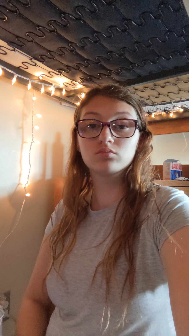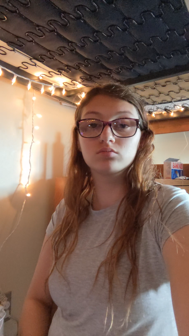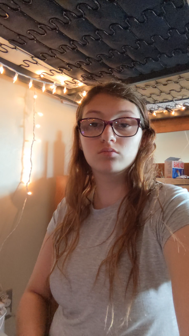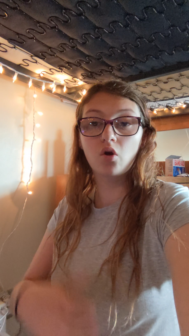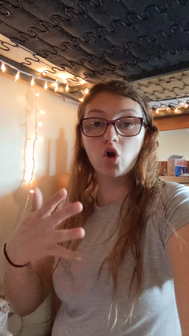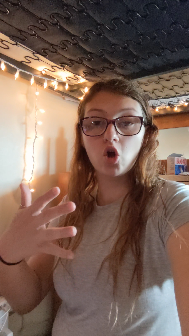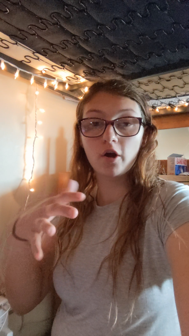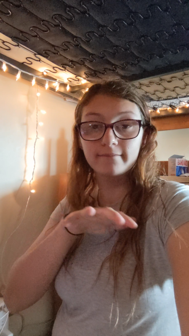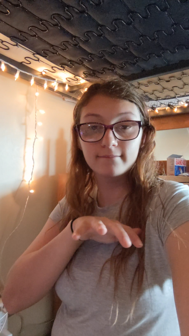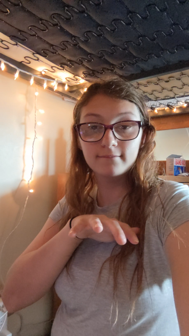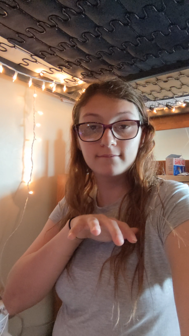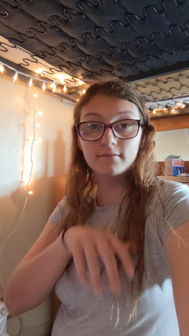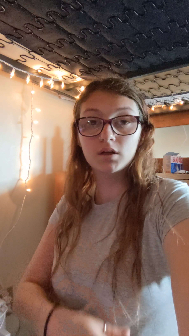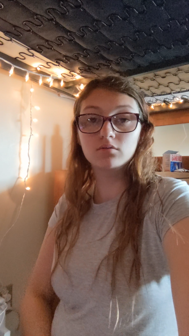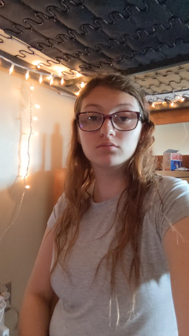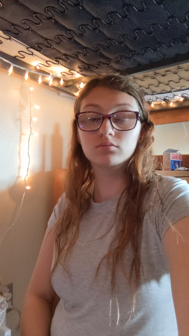cover